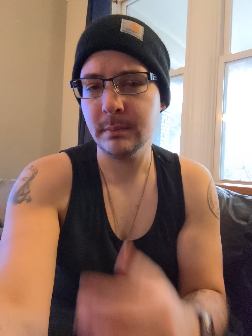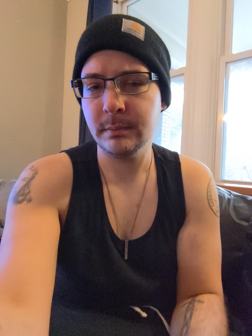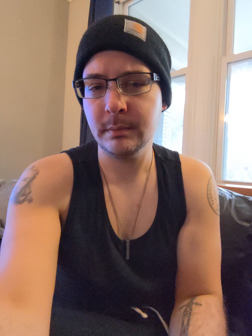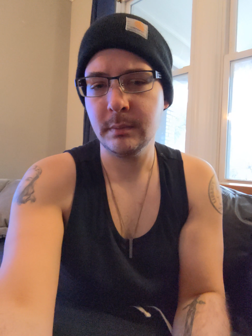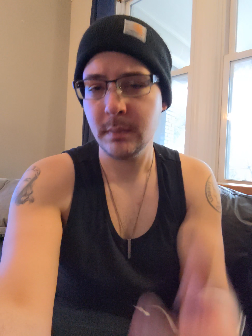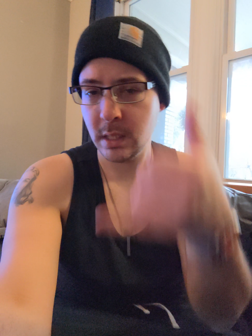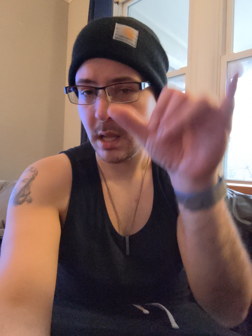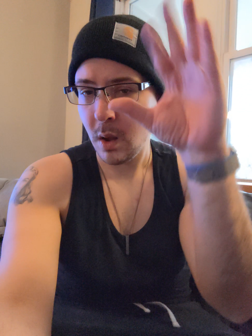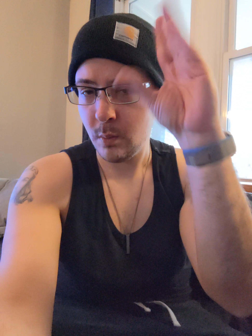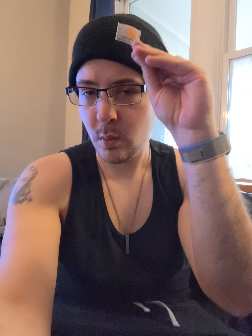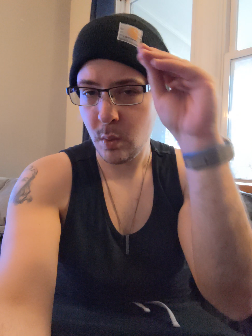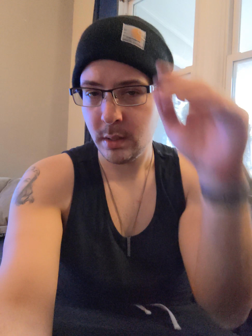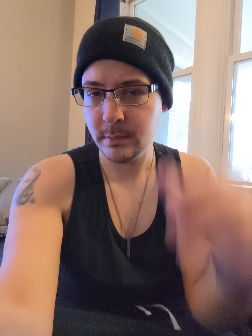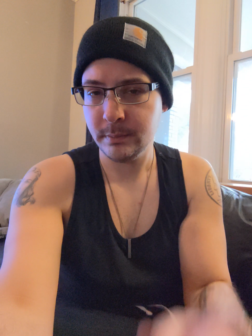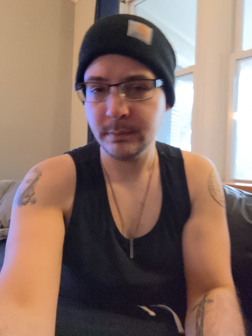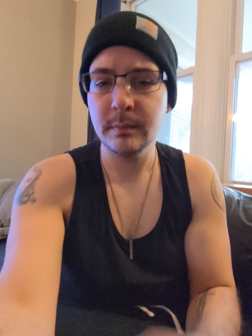cowboy